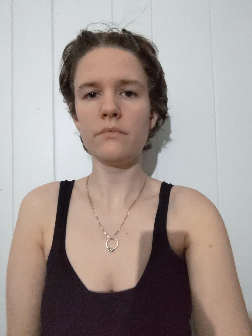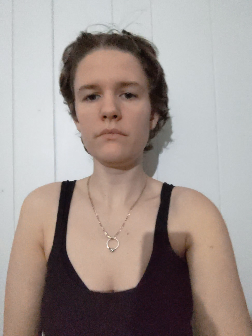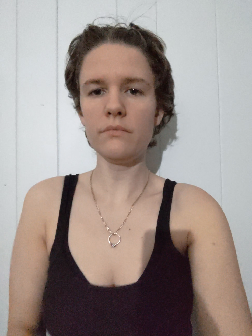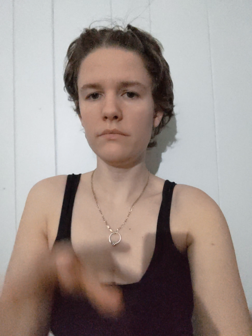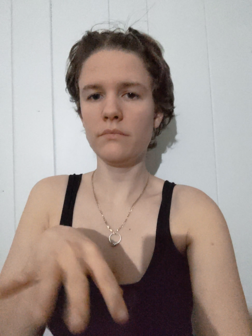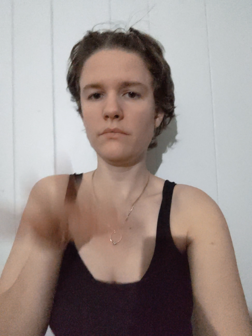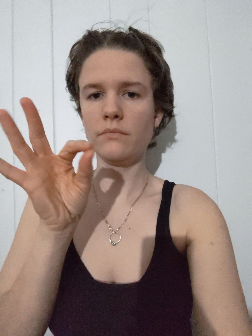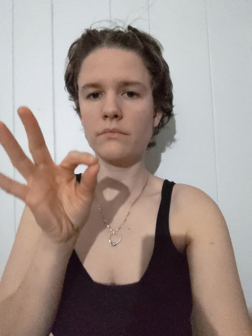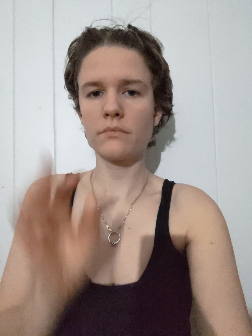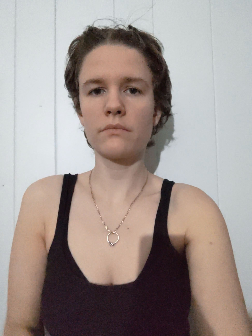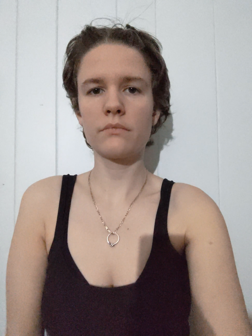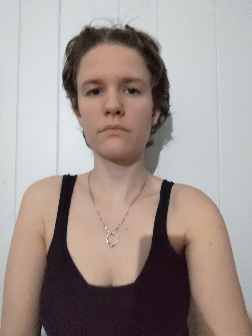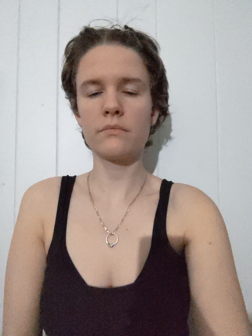find